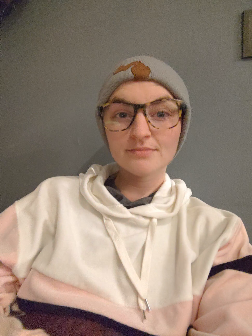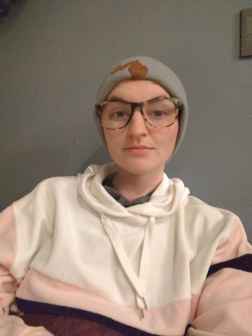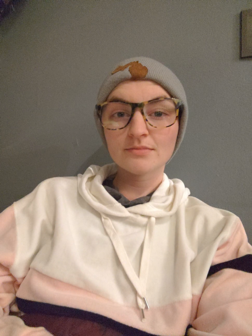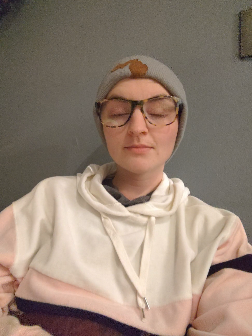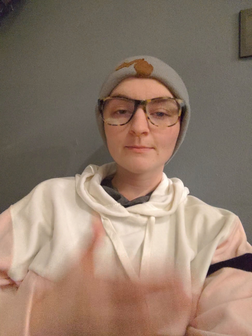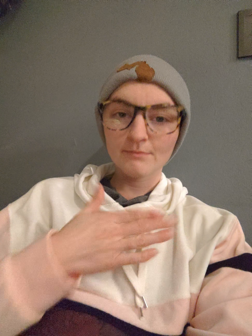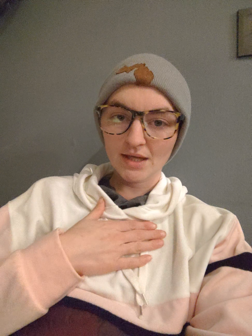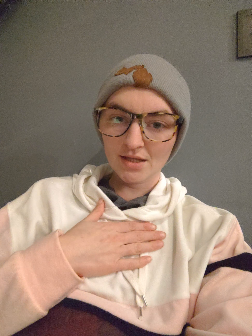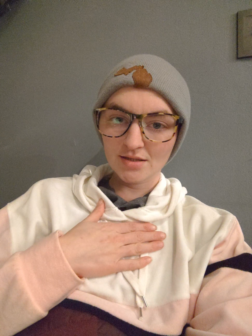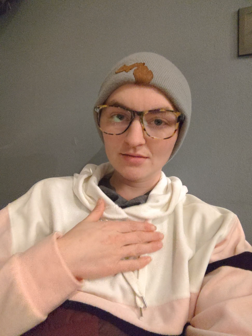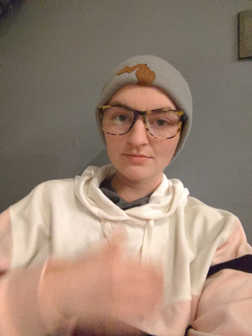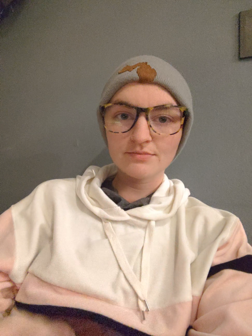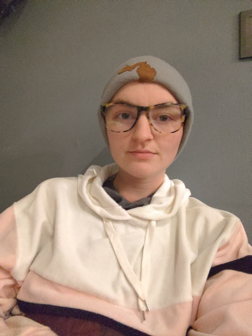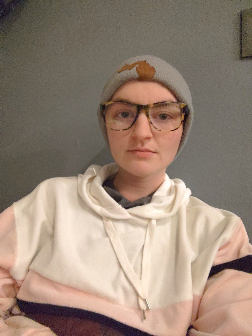my